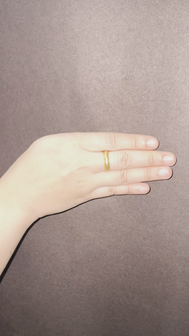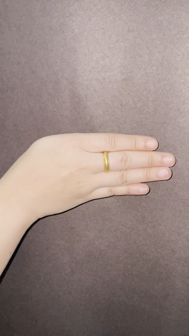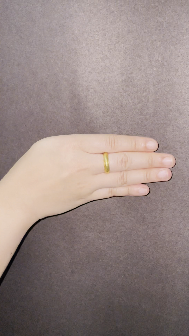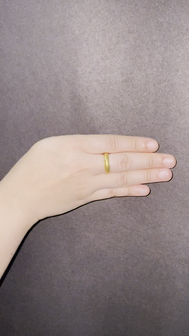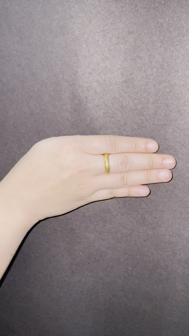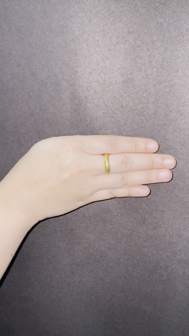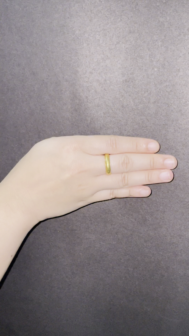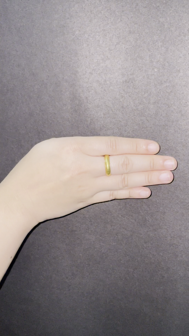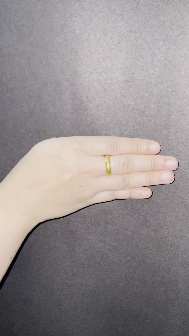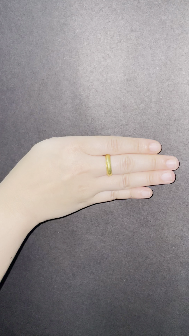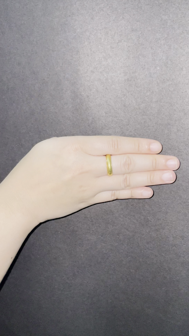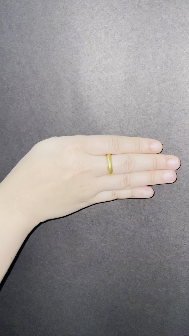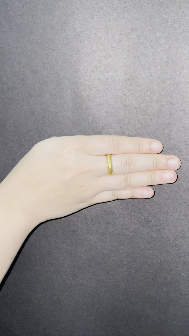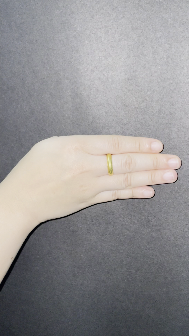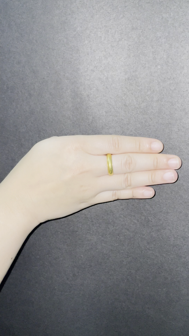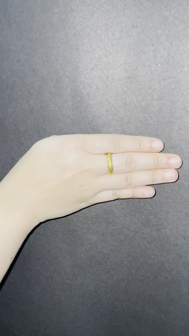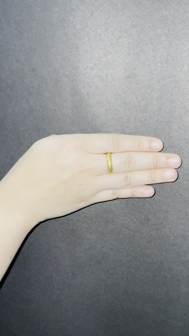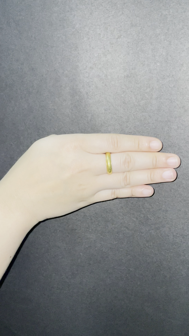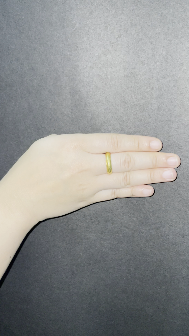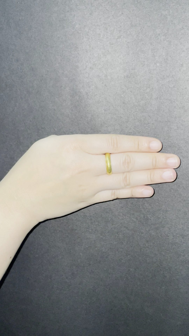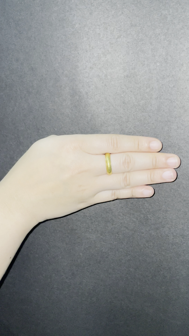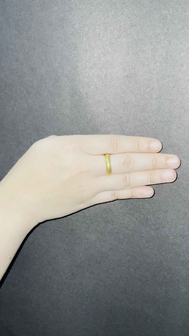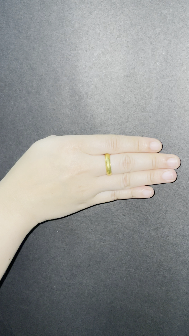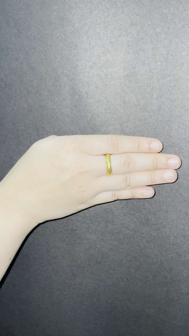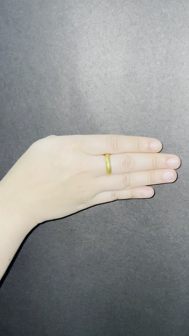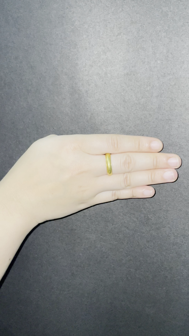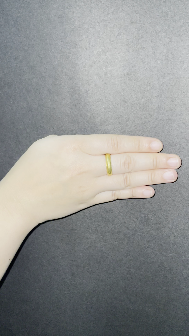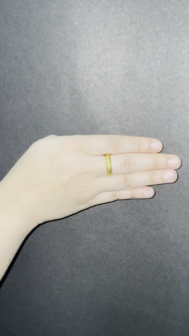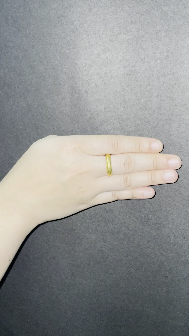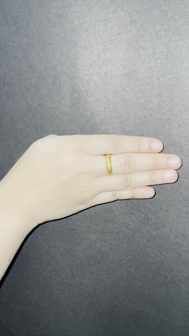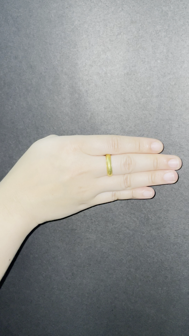ह